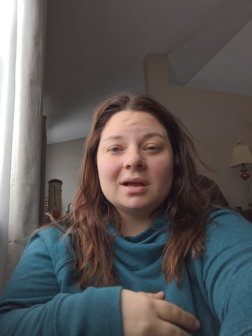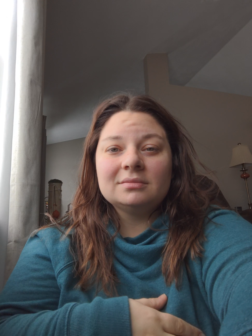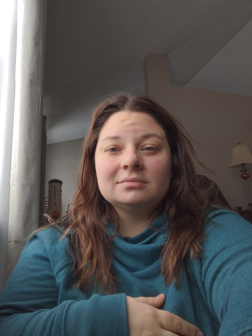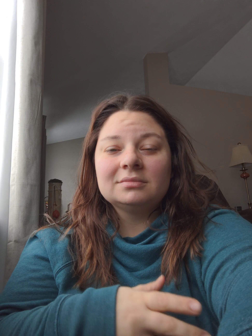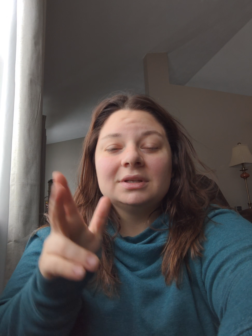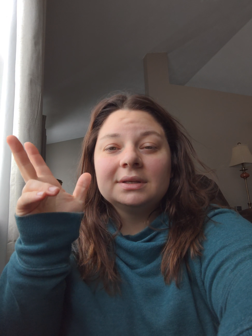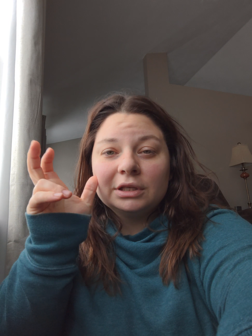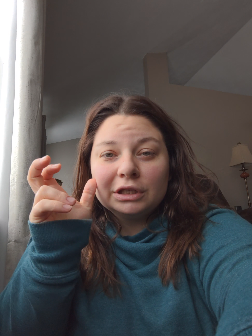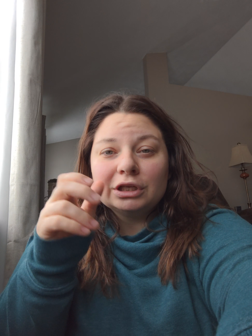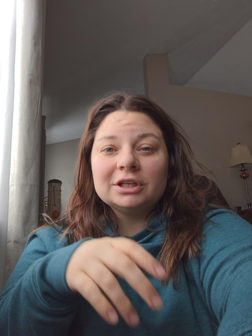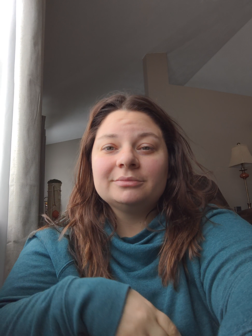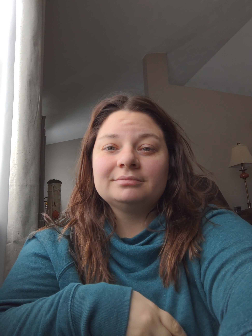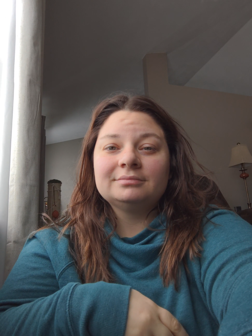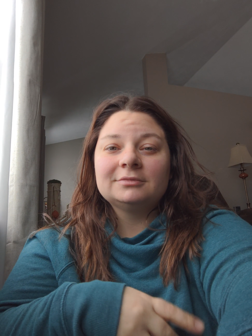hear